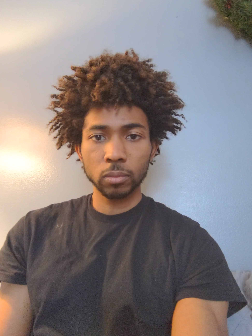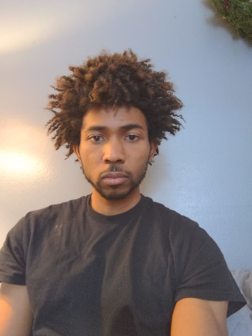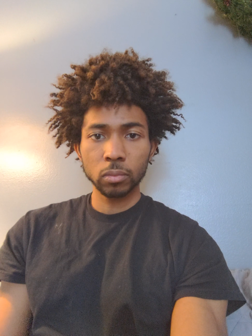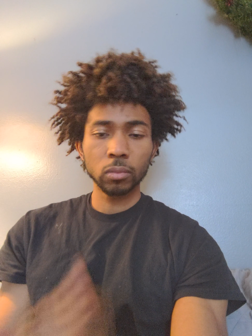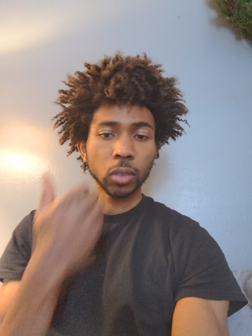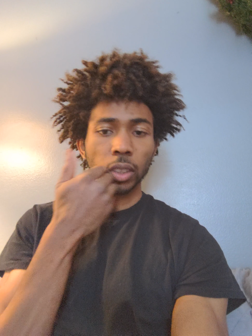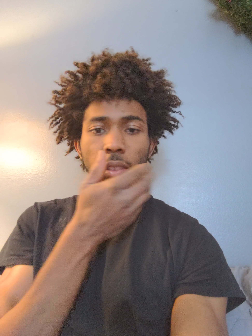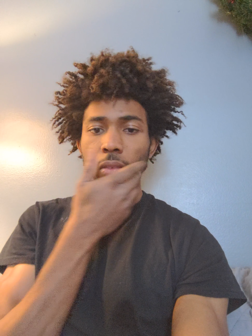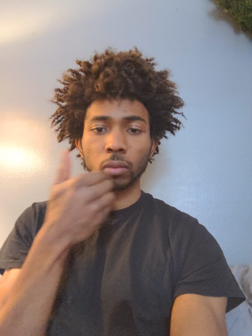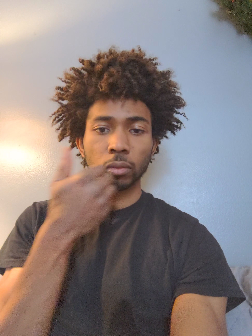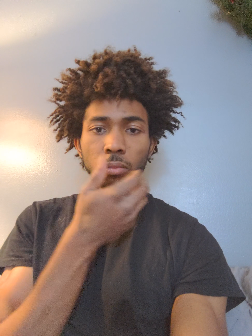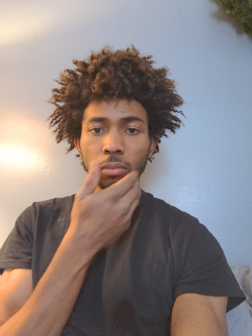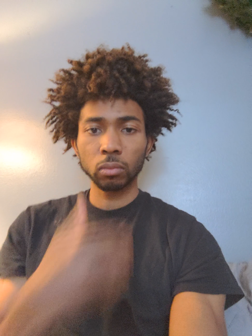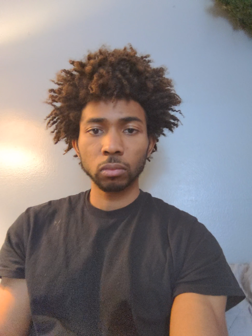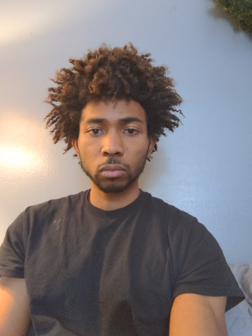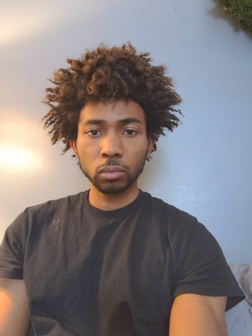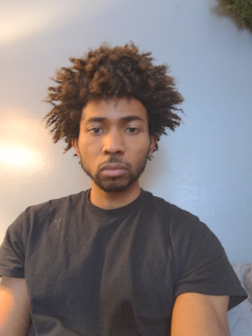napkin